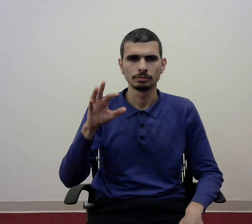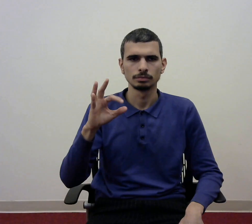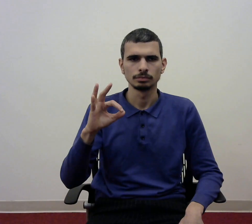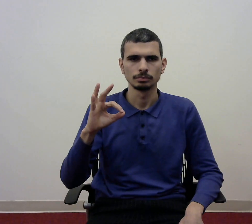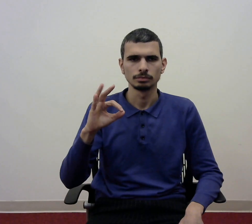O